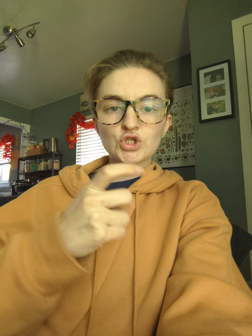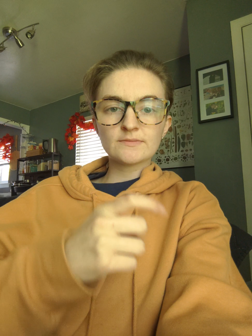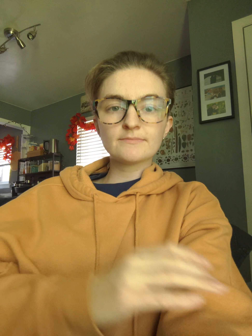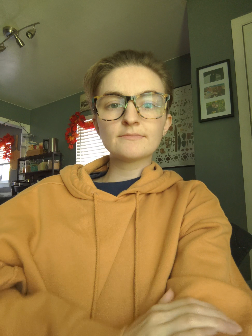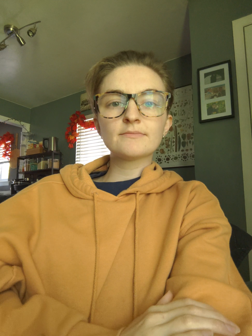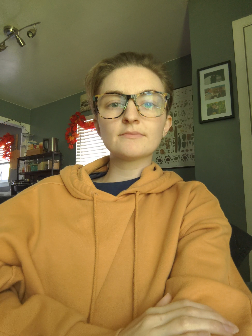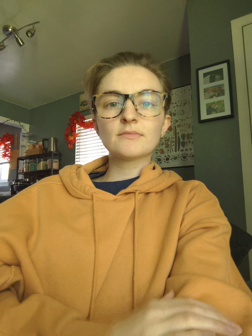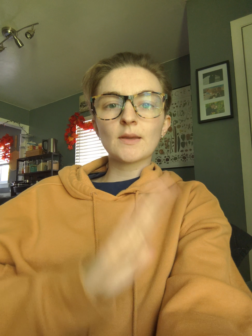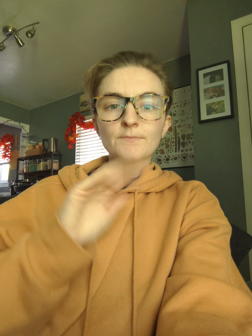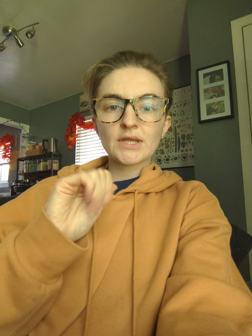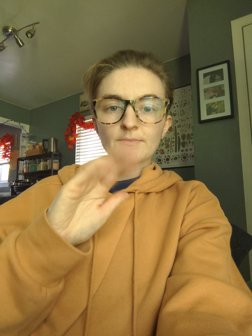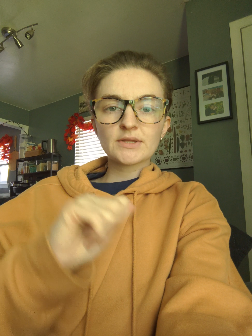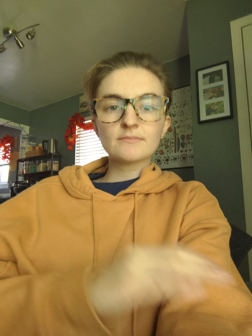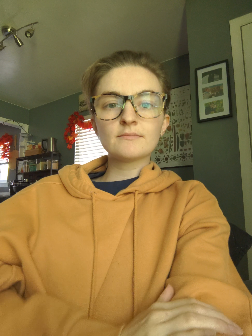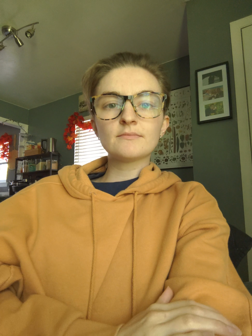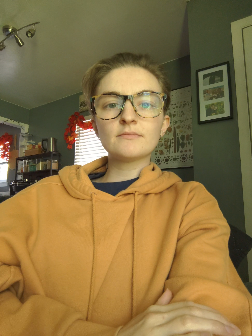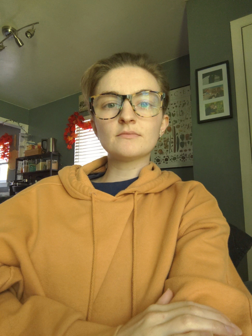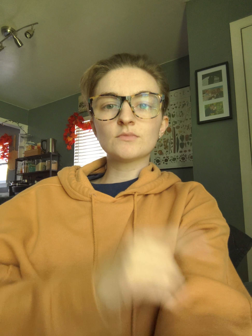baa baa